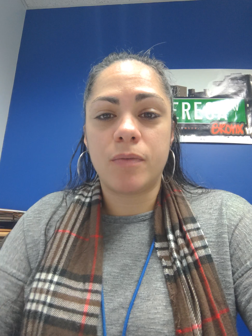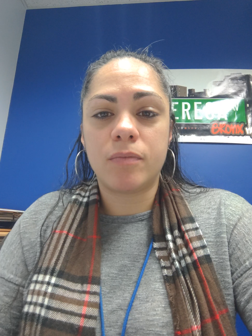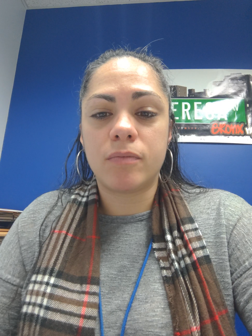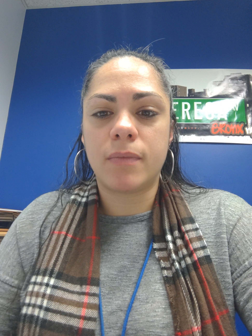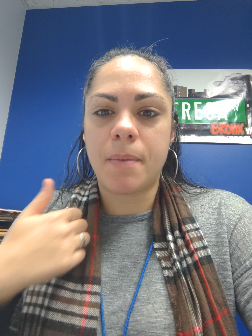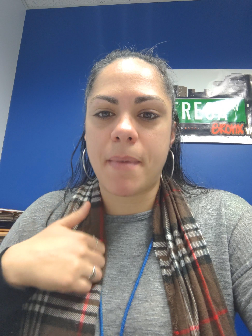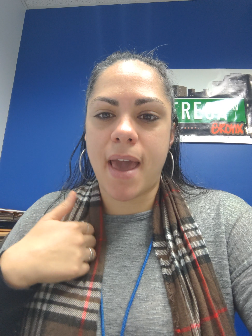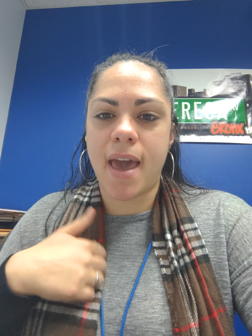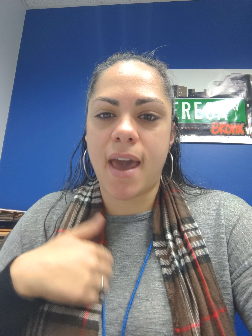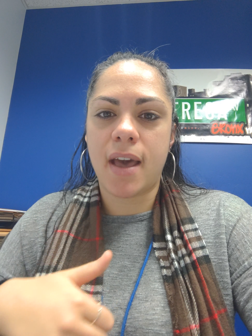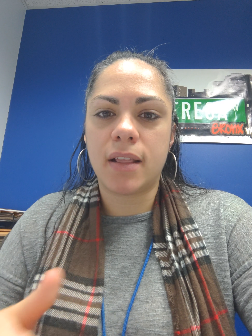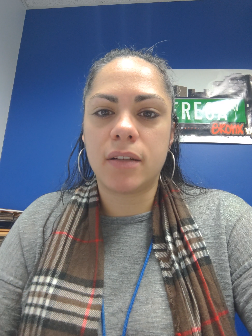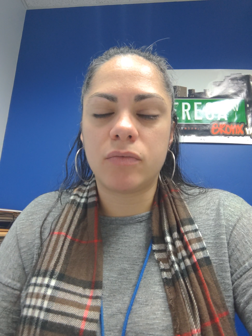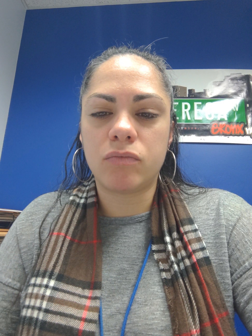bath